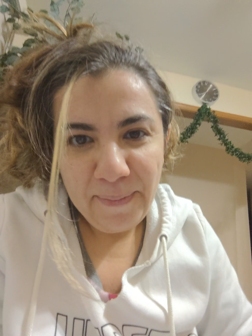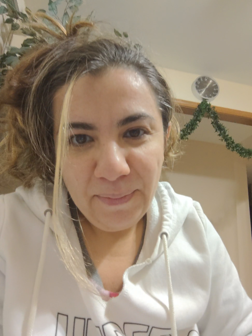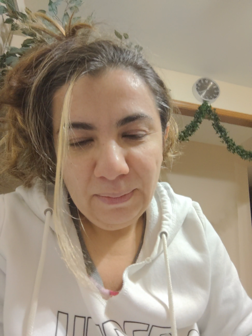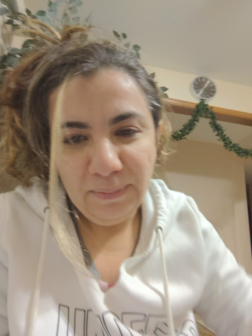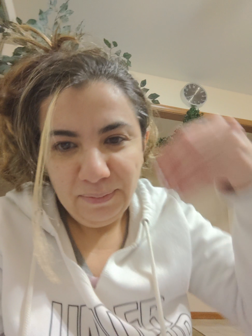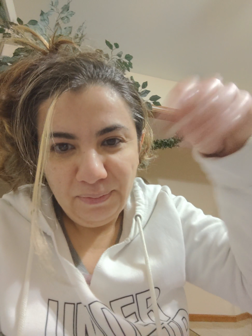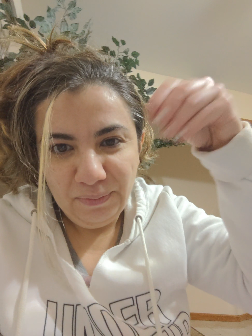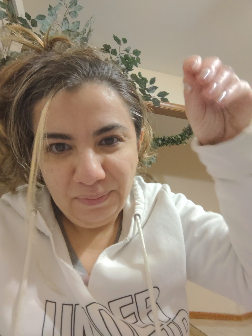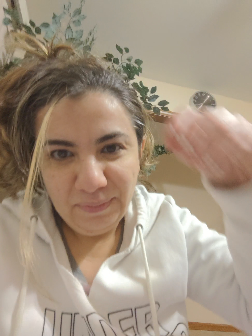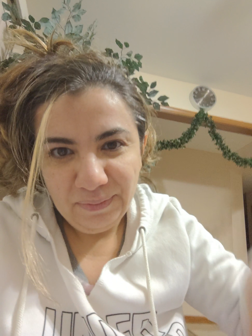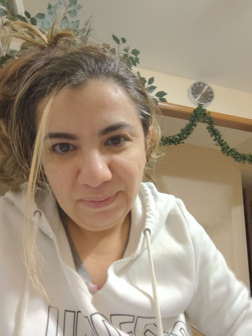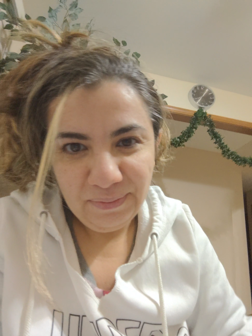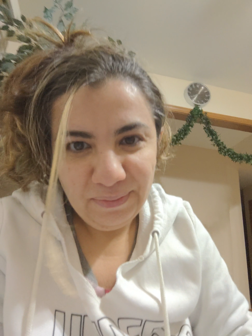store